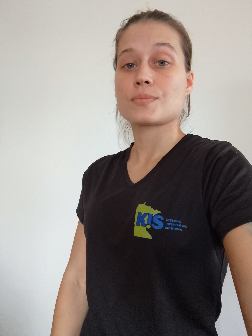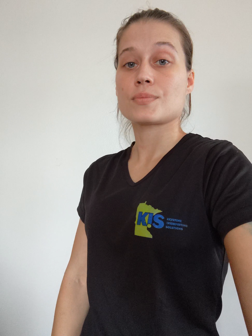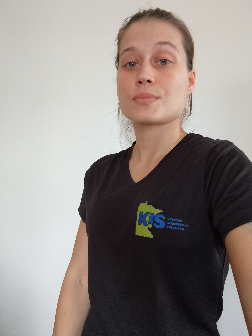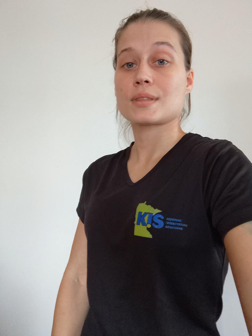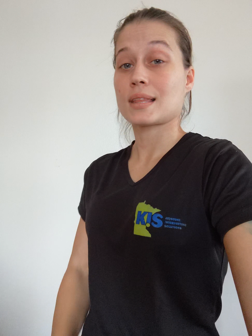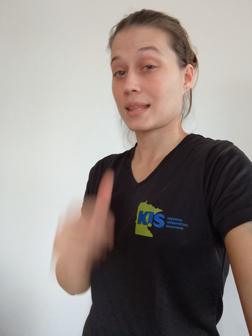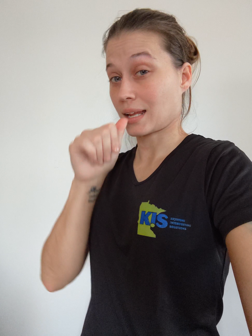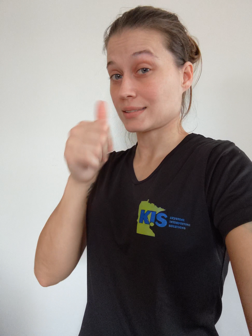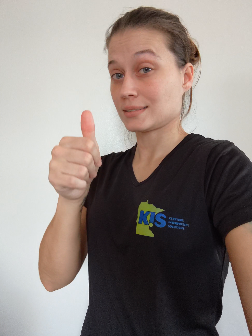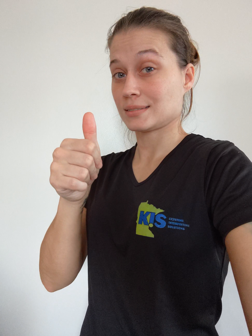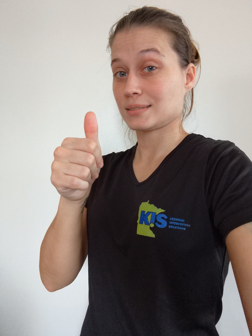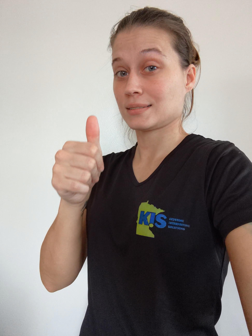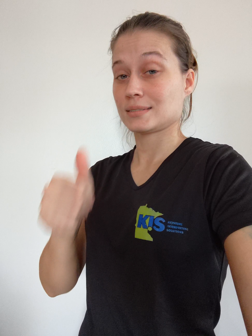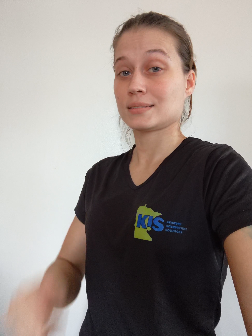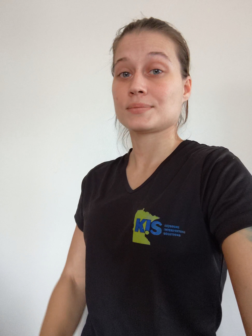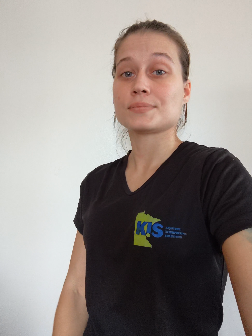nuts